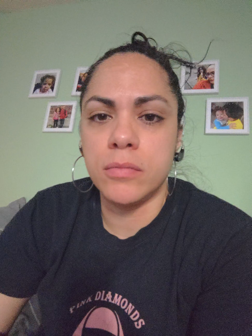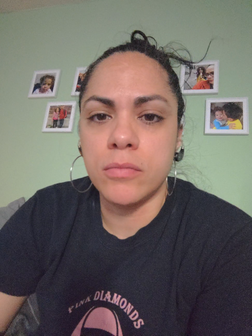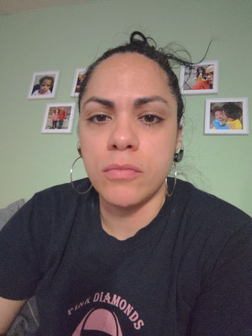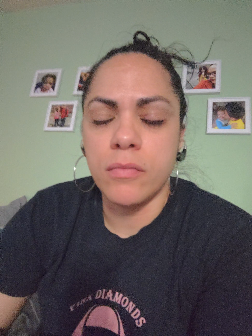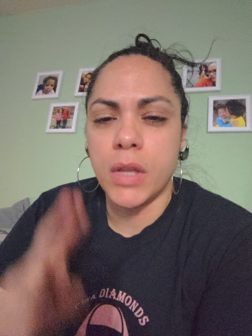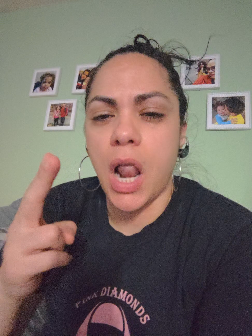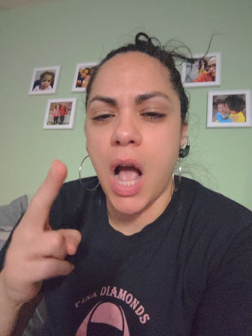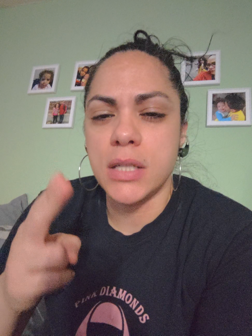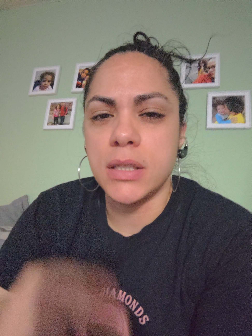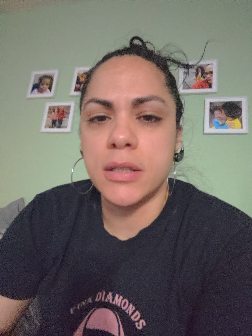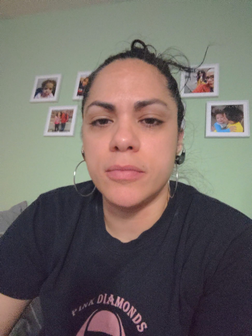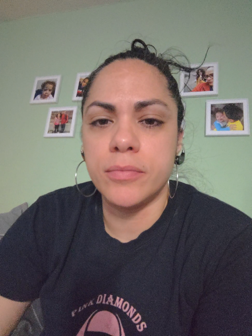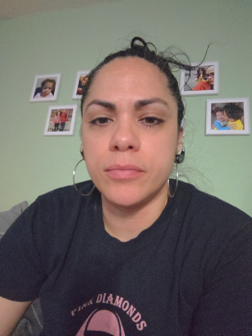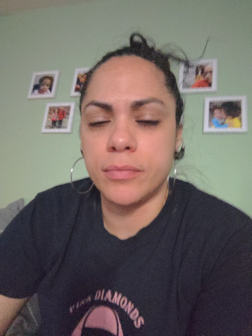closet